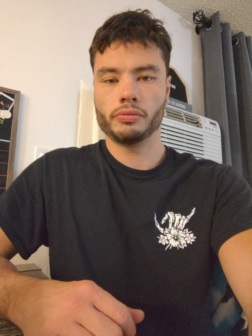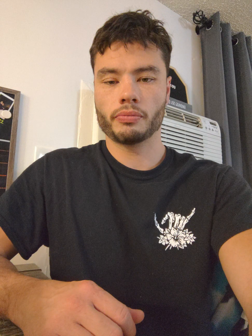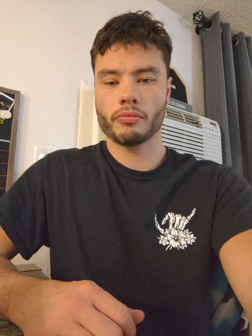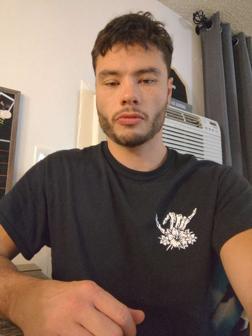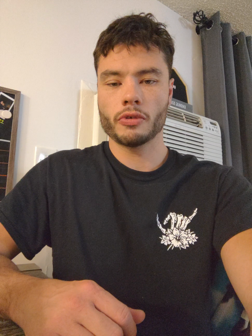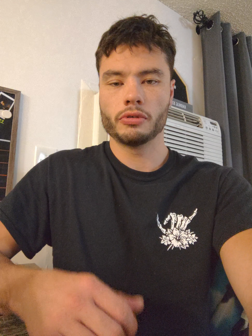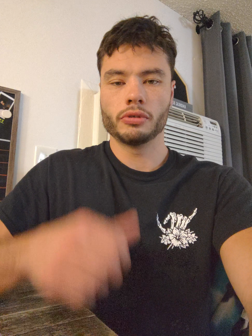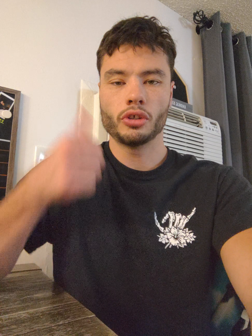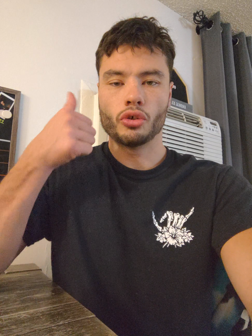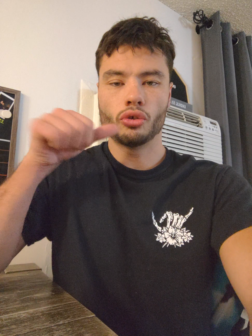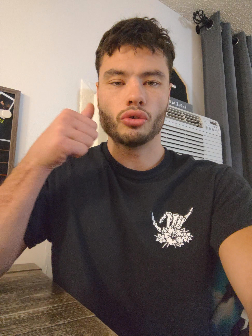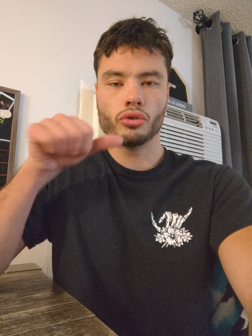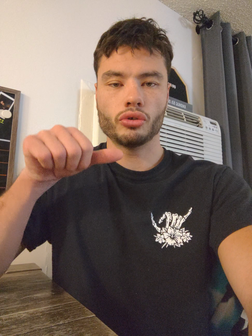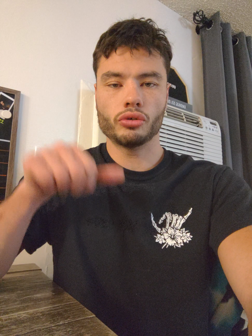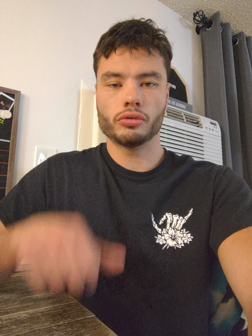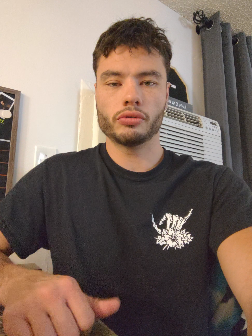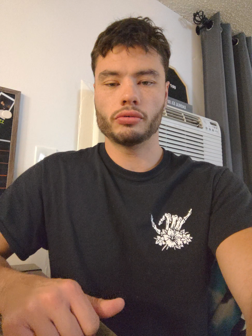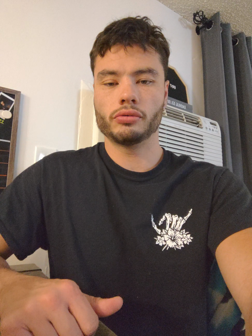girl